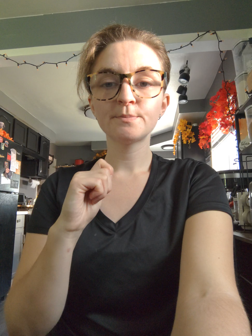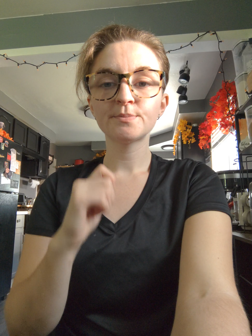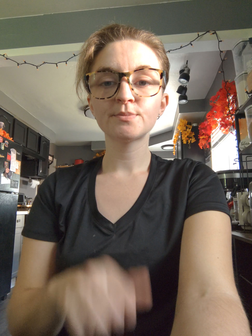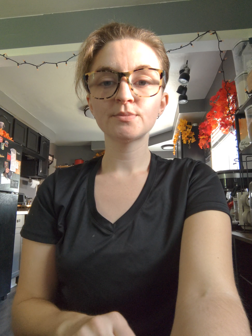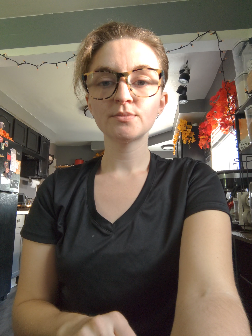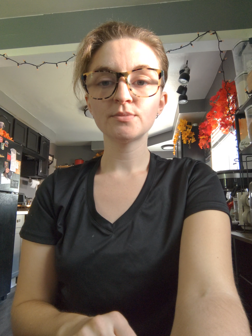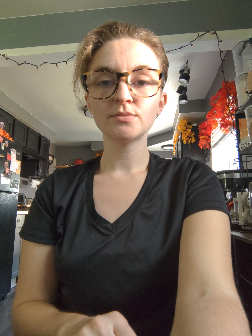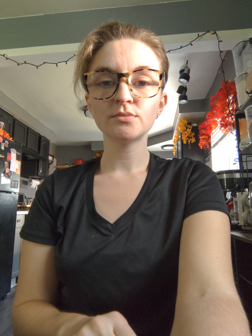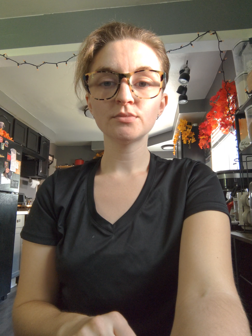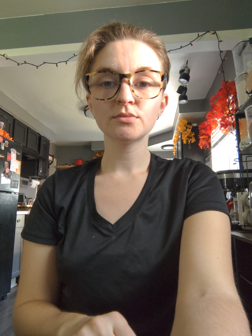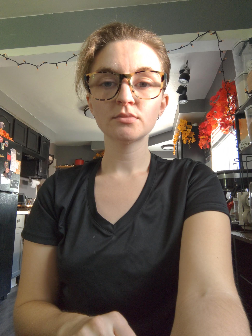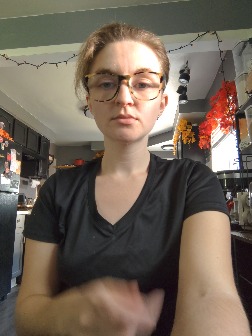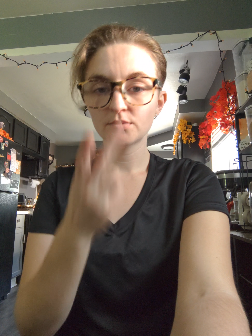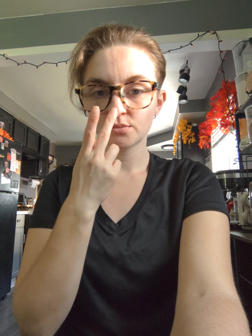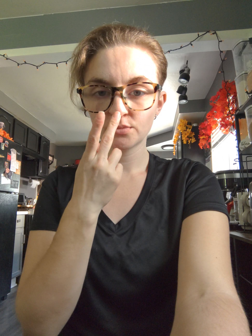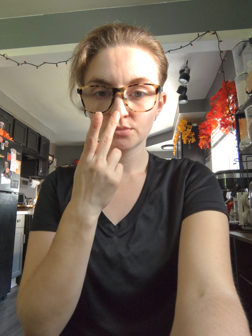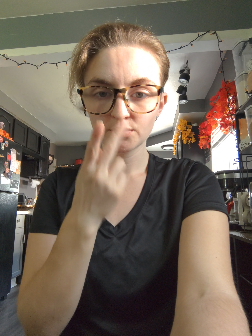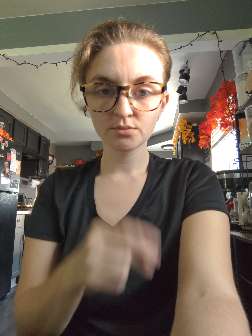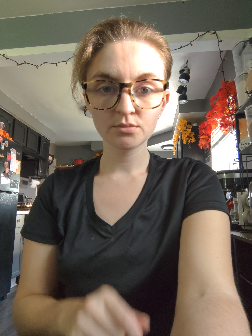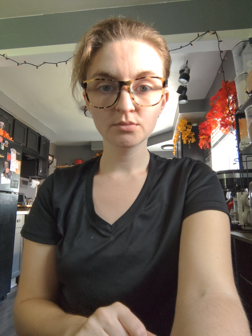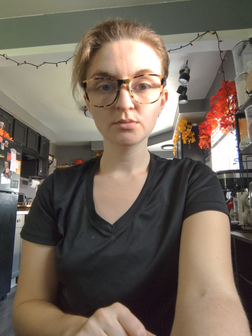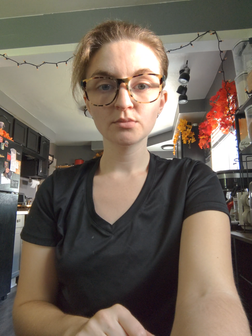penis